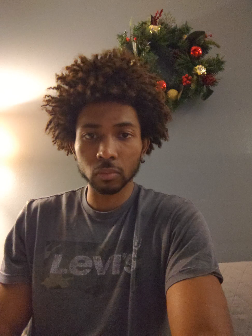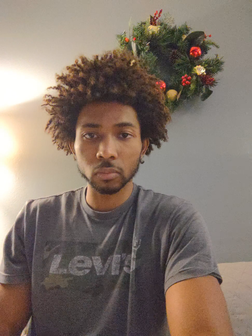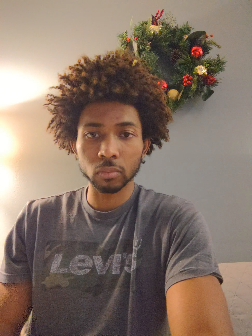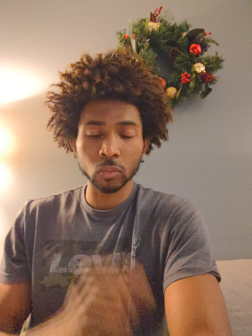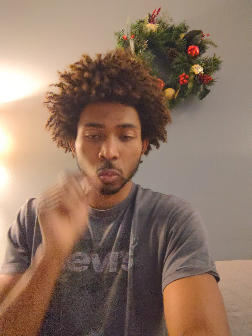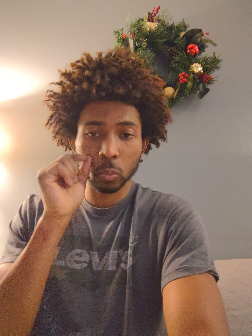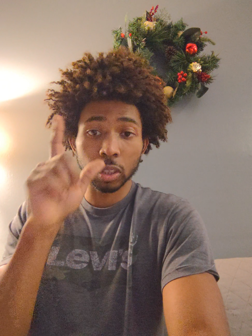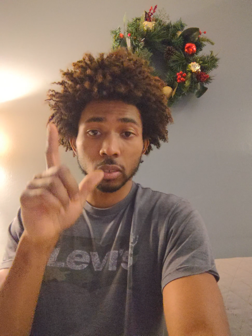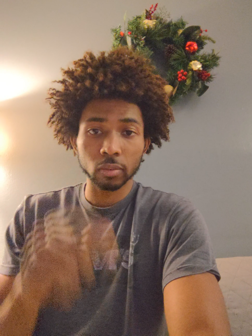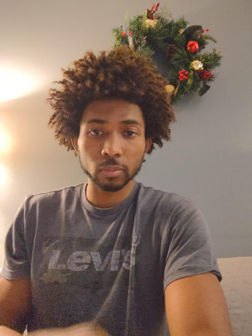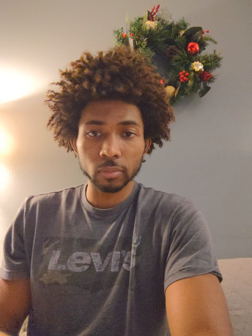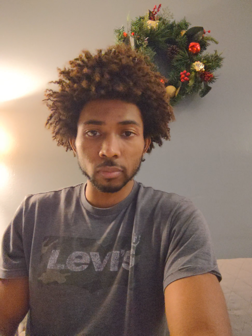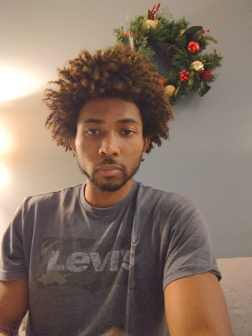wake